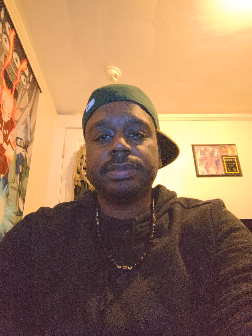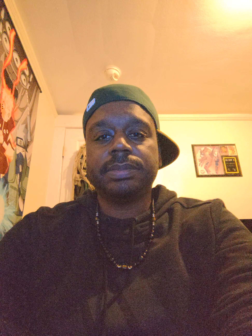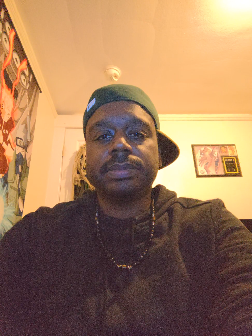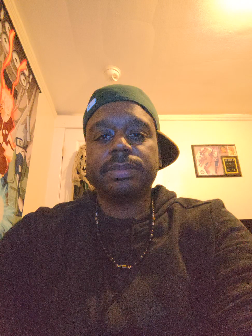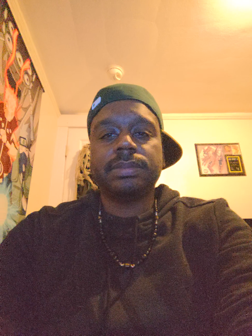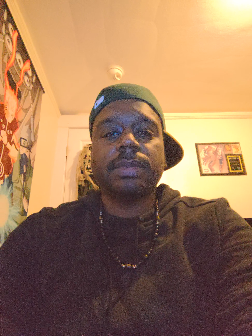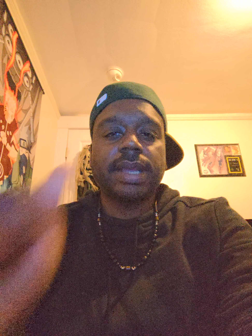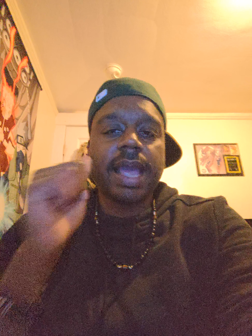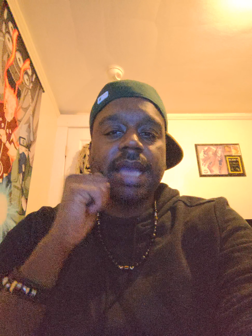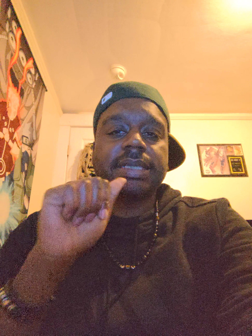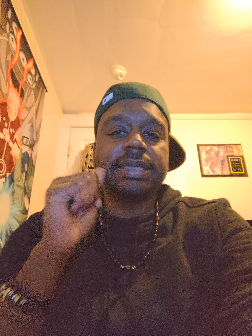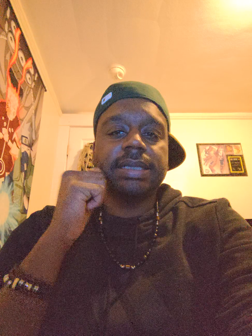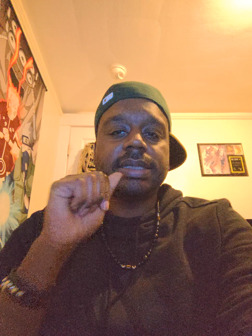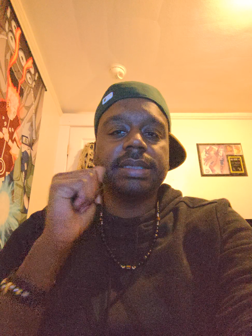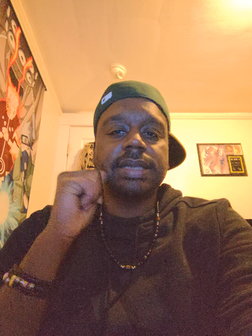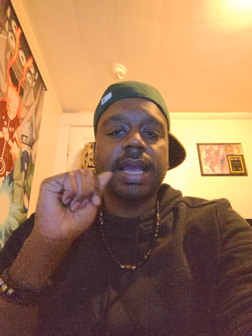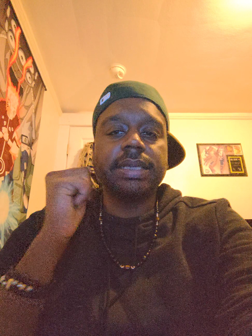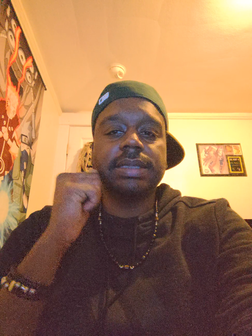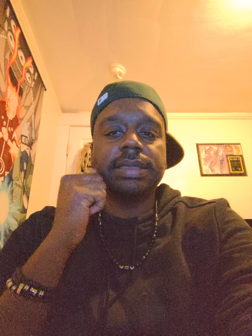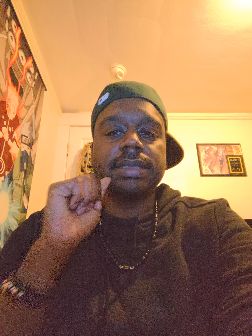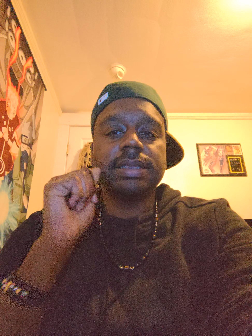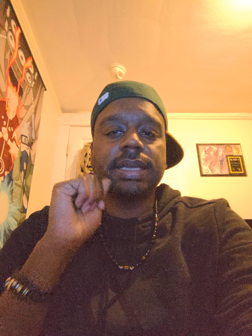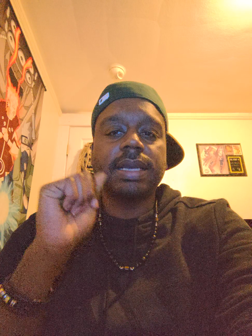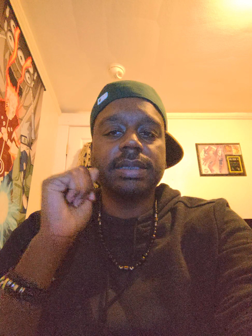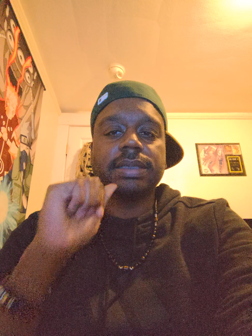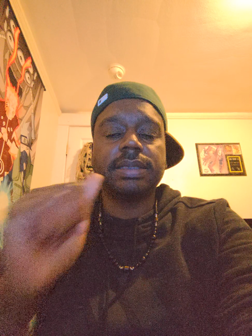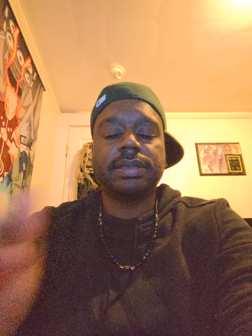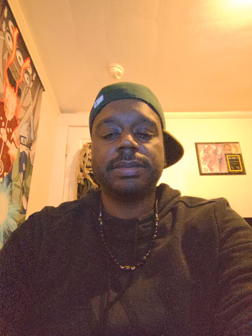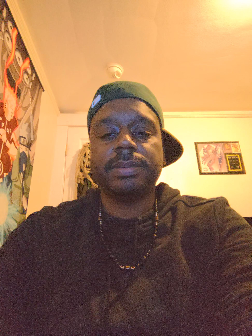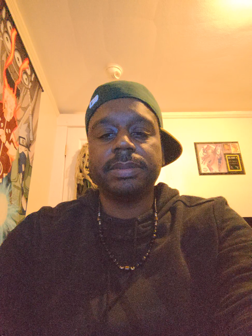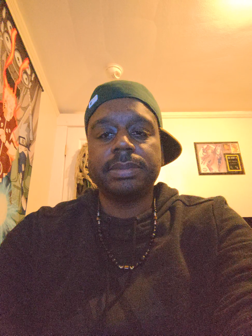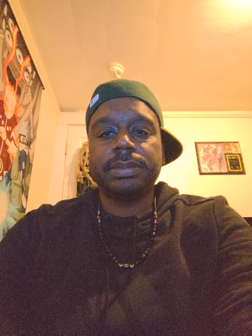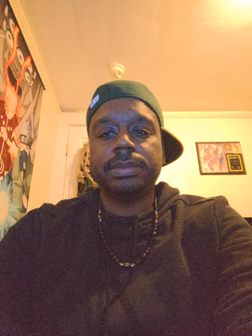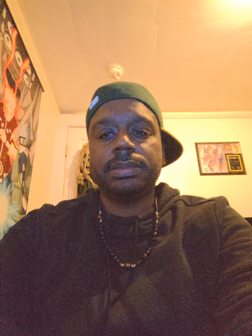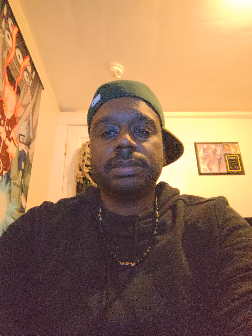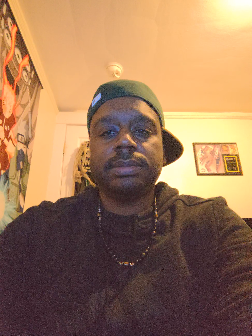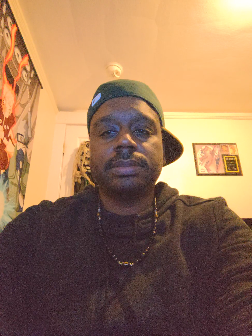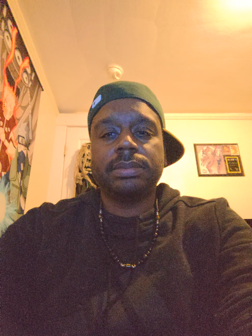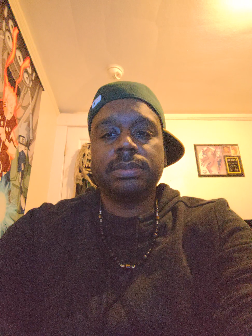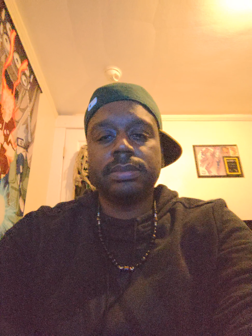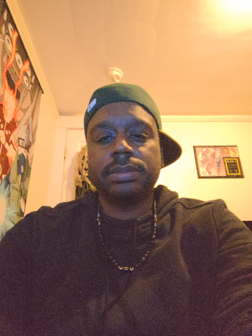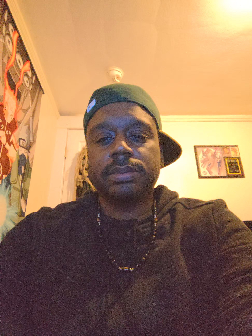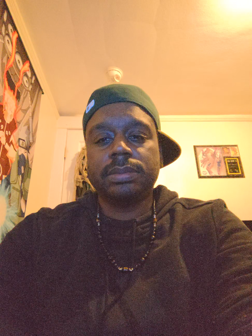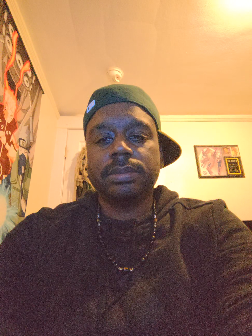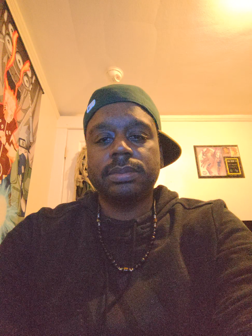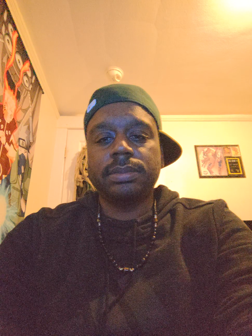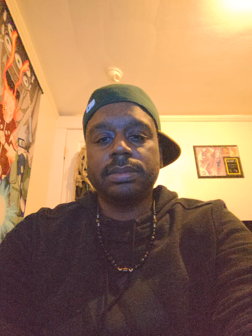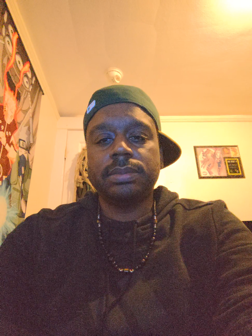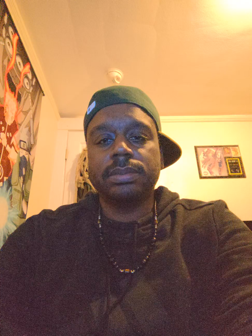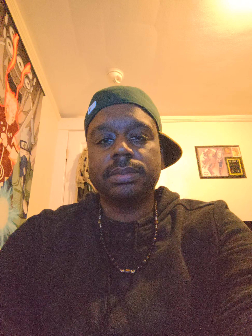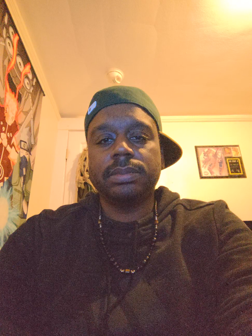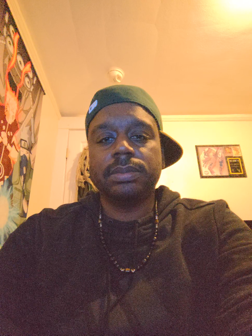aunt